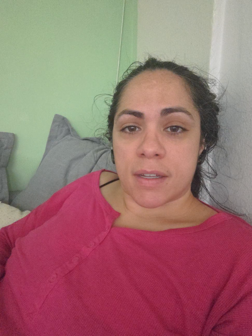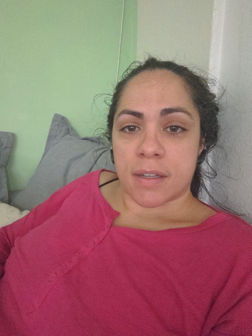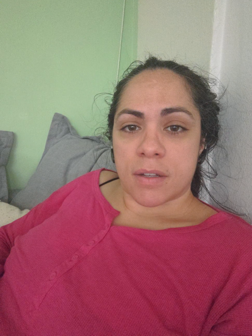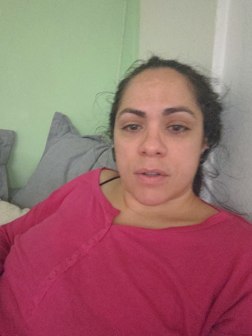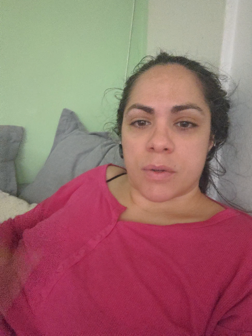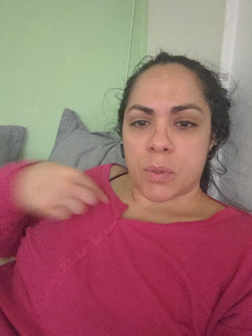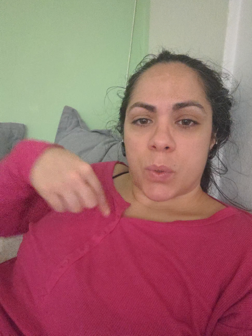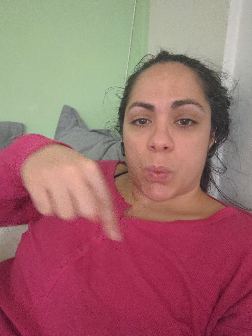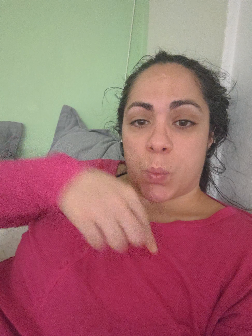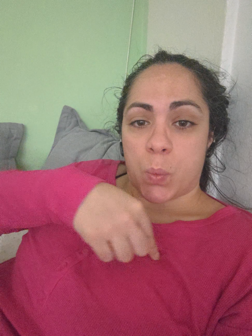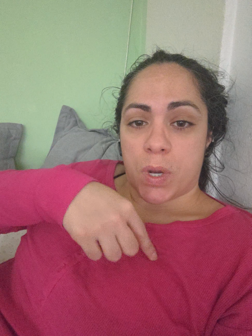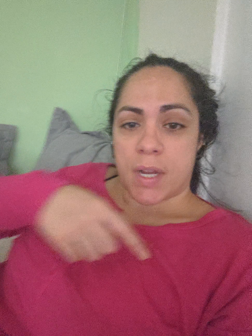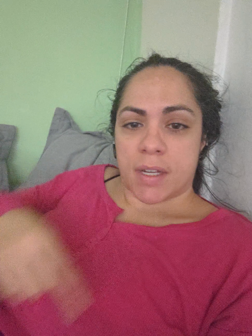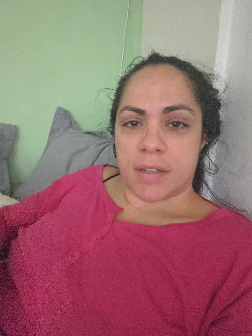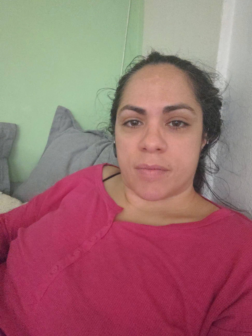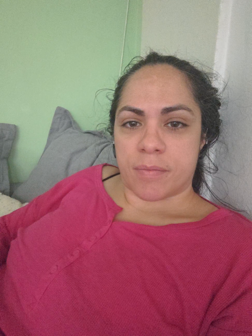we